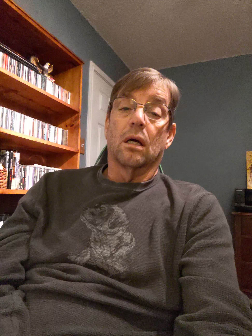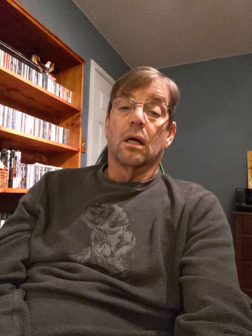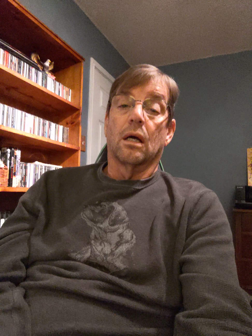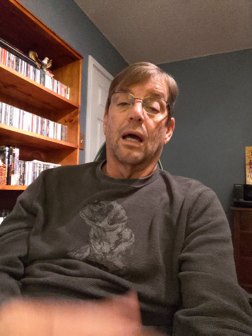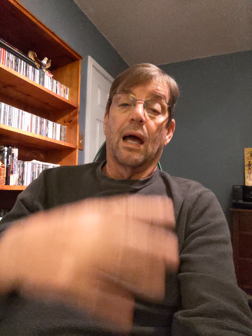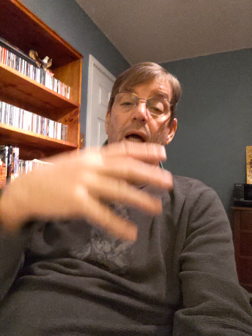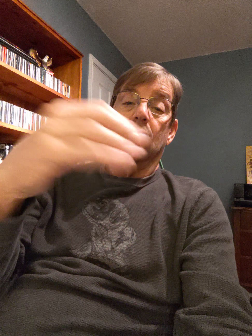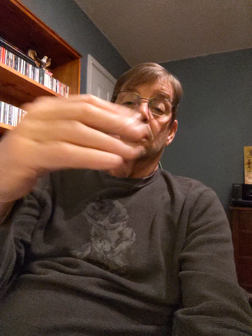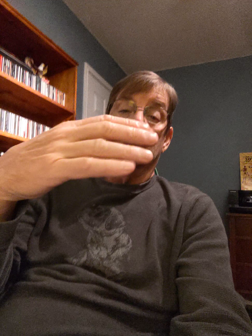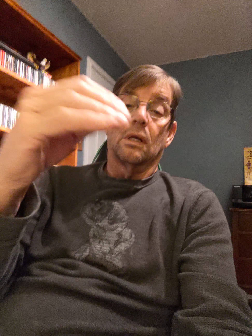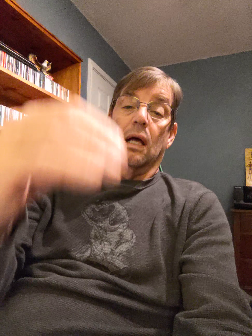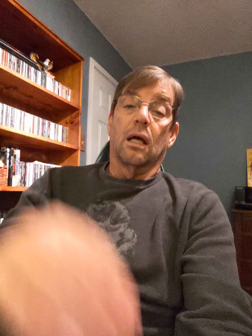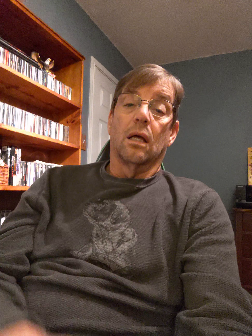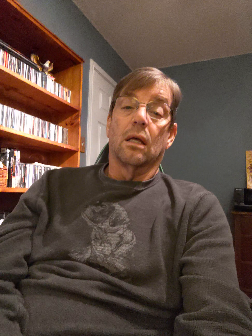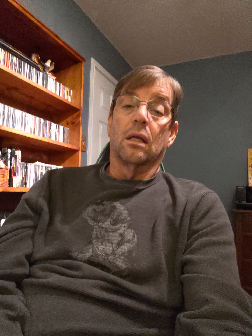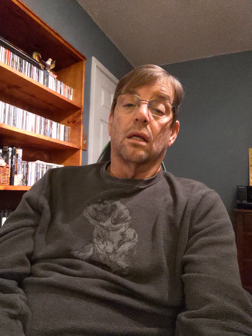outside